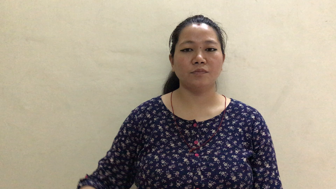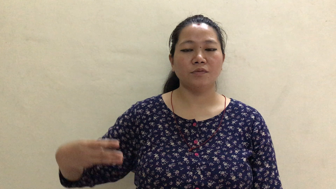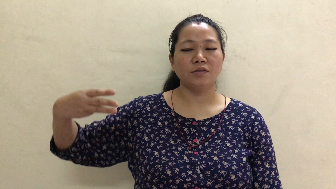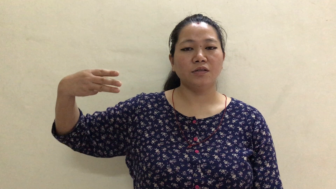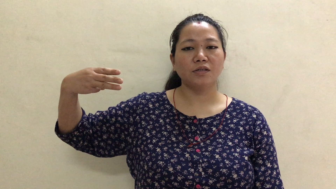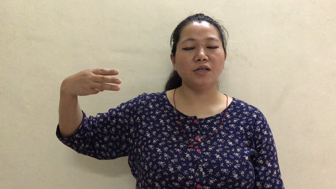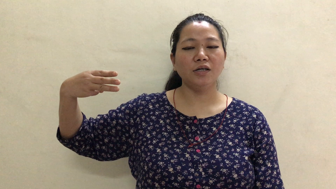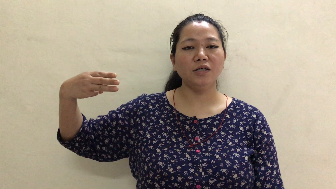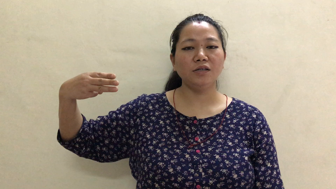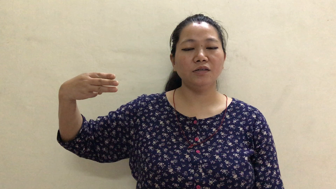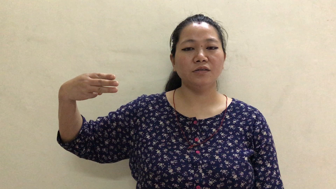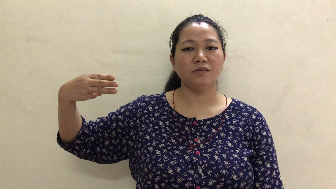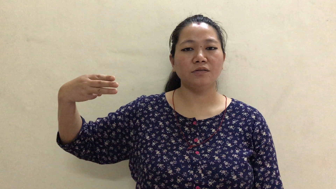घ